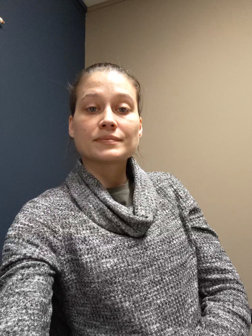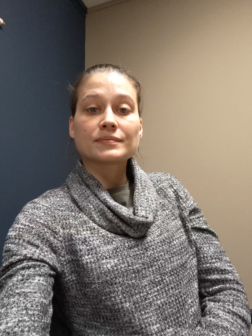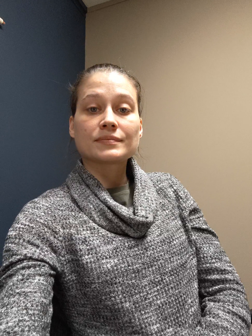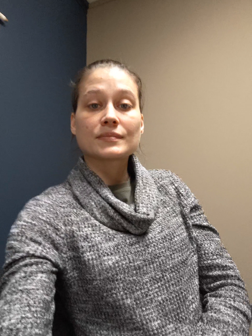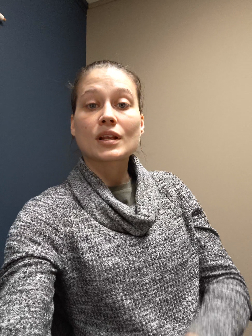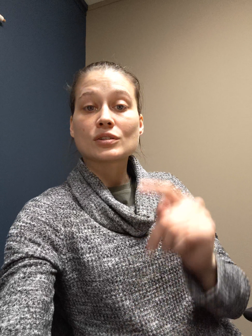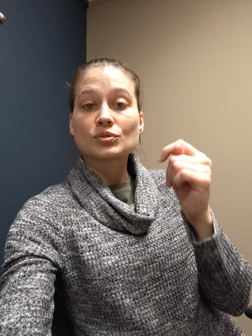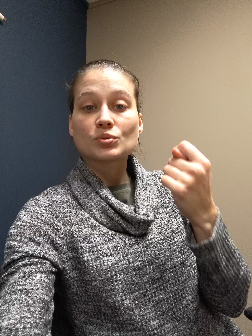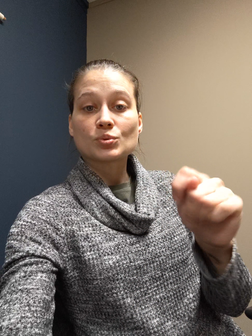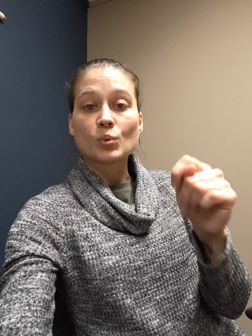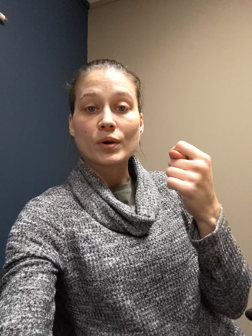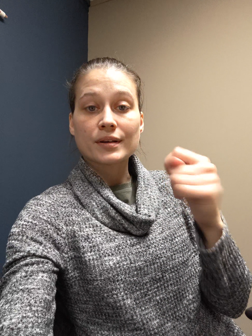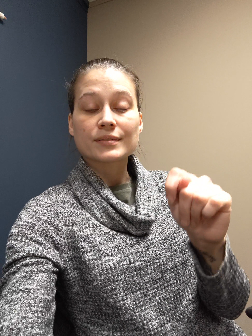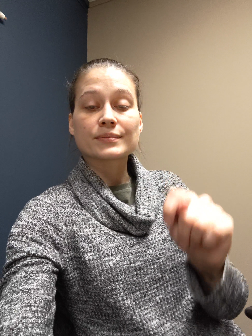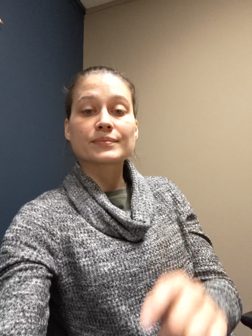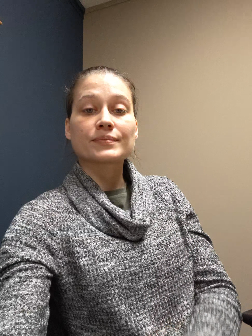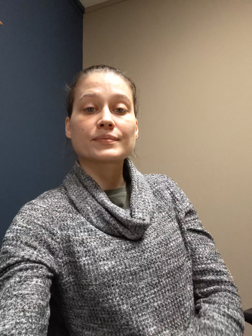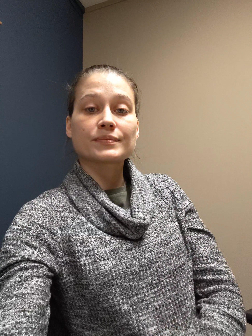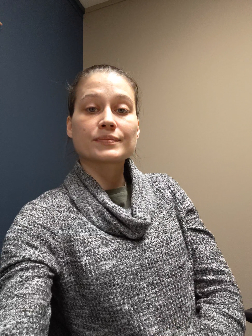toy